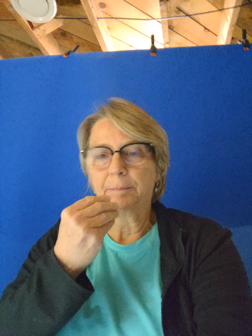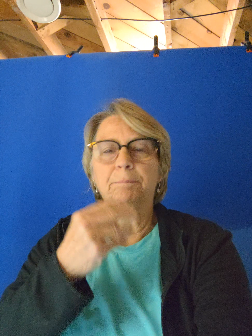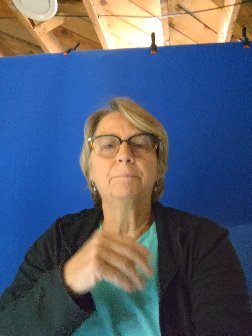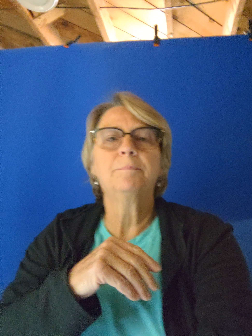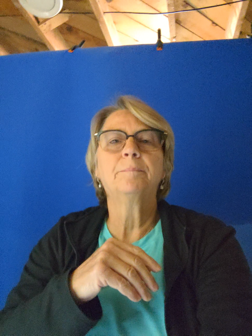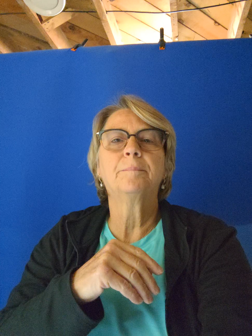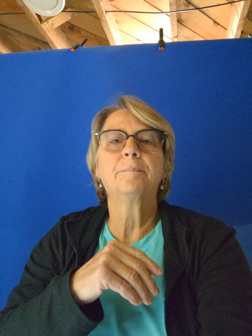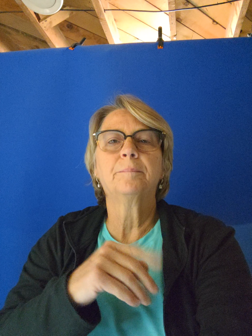sleep